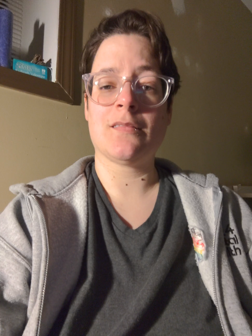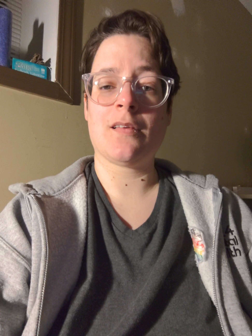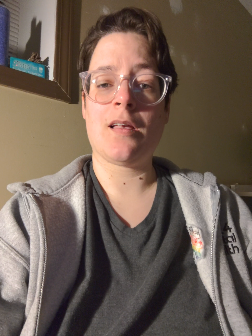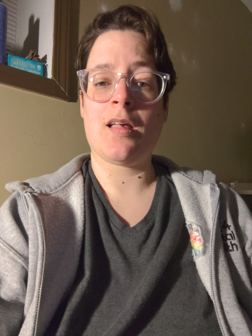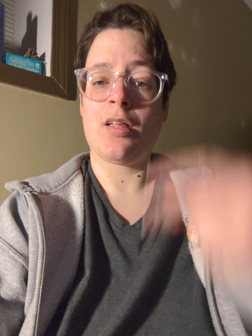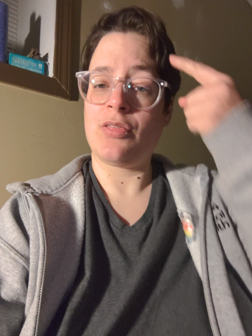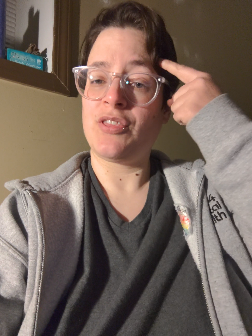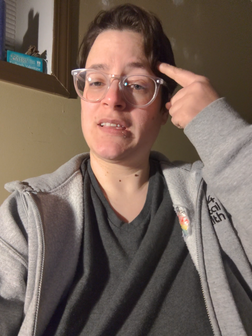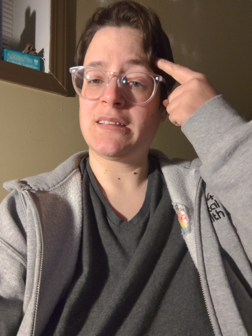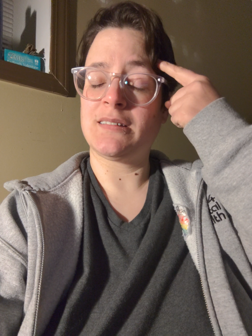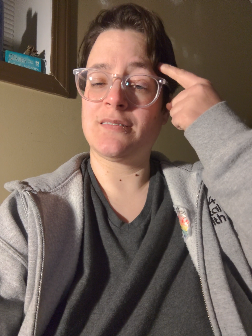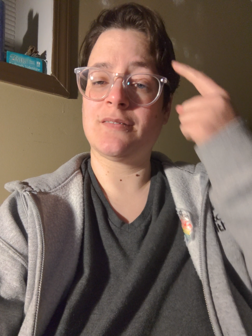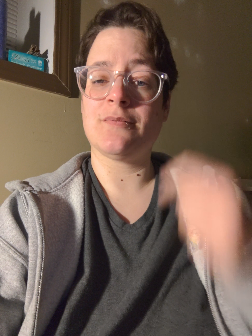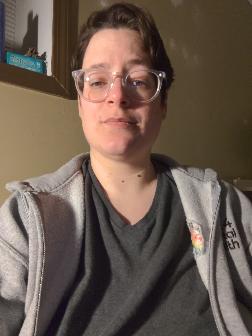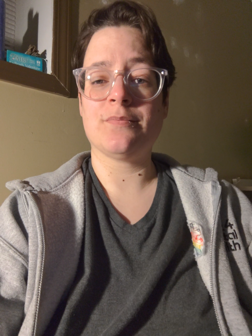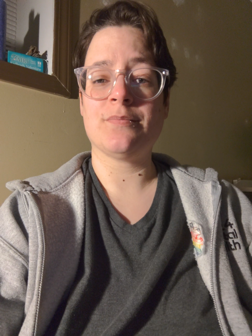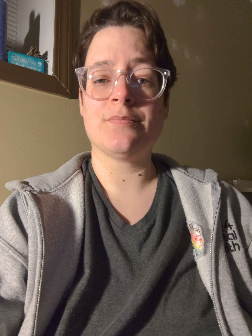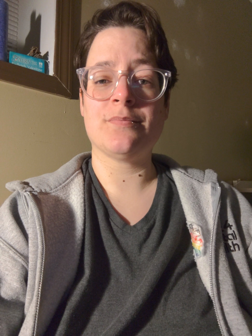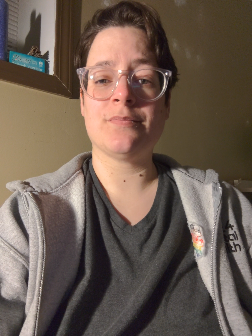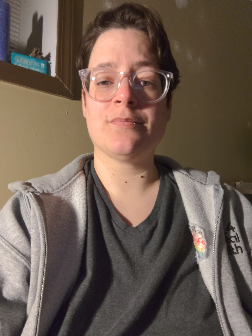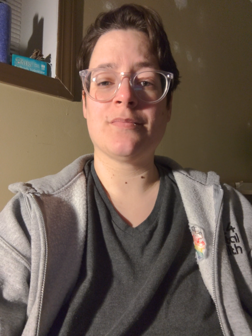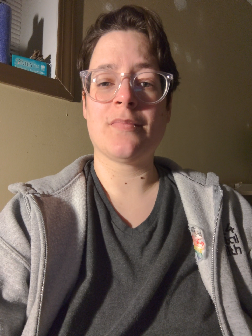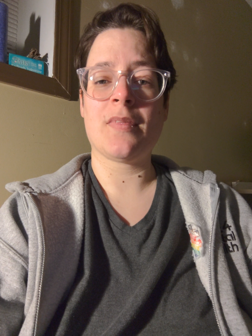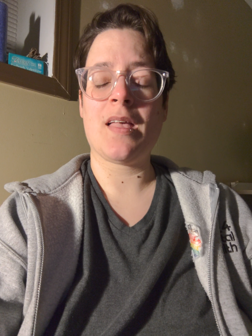think